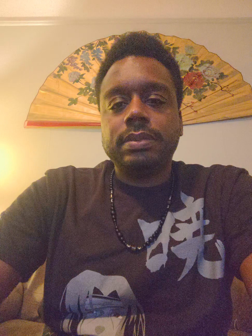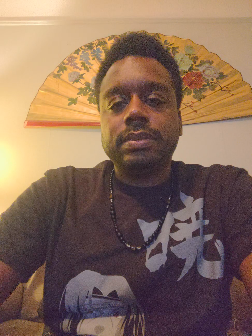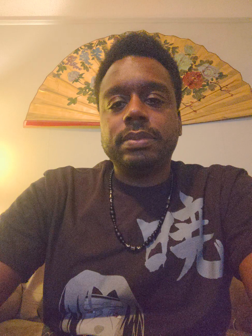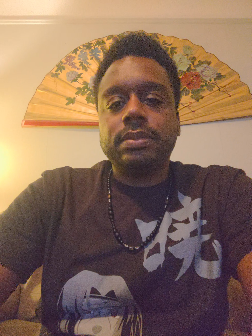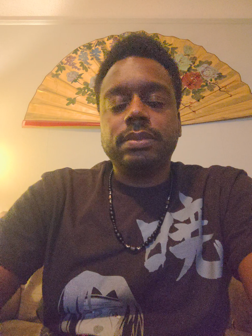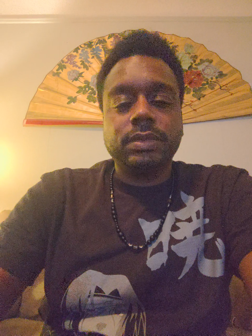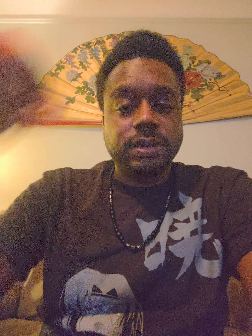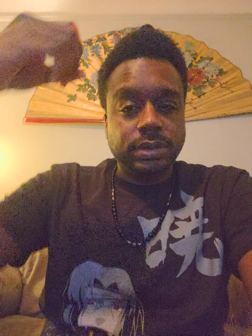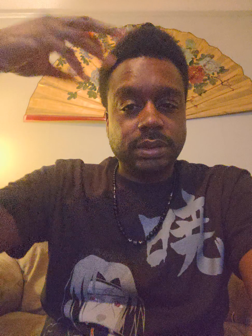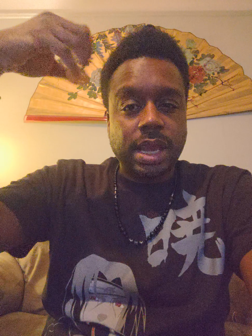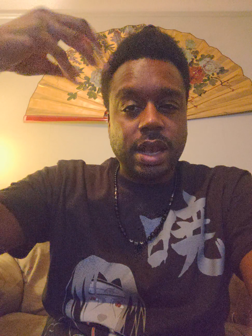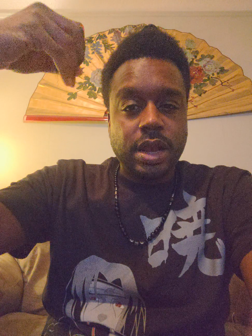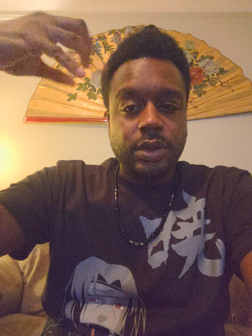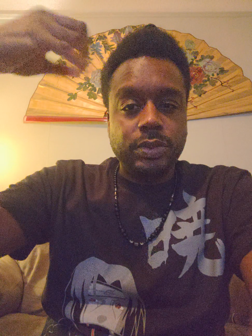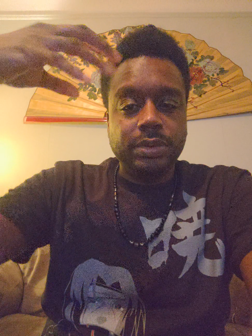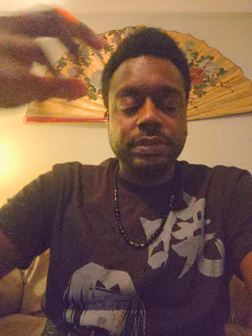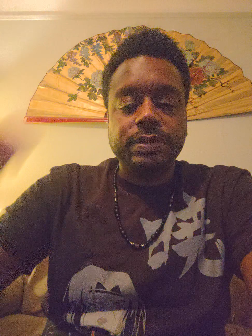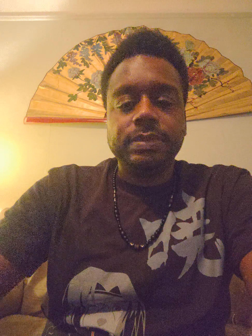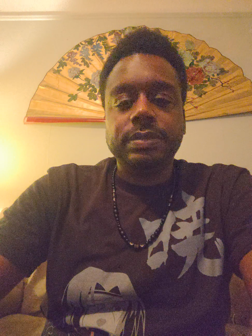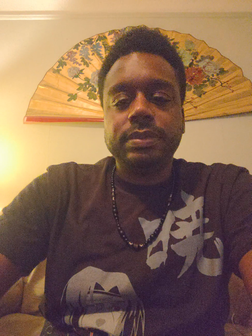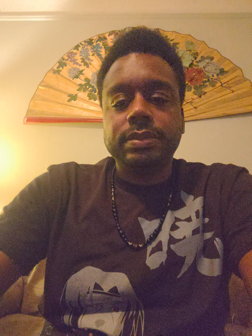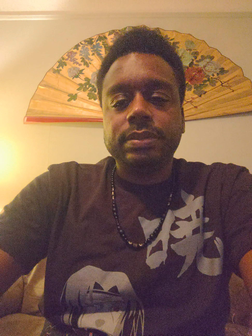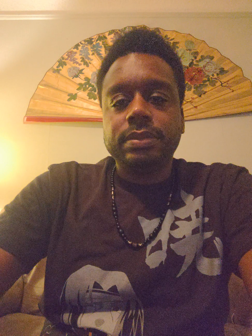shower